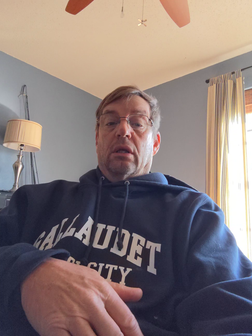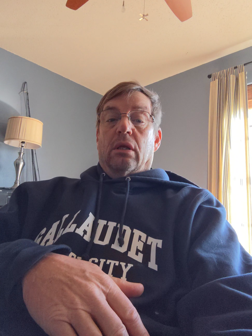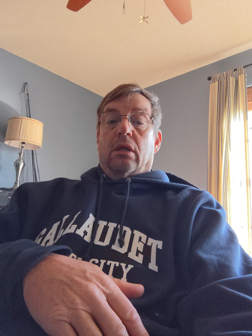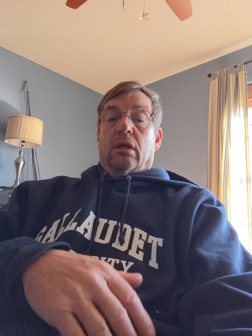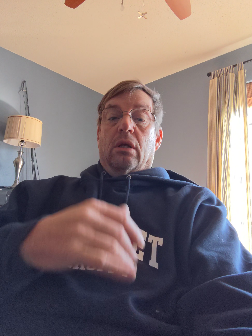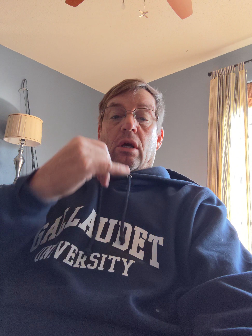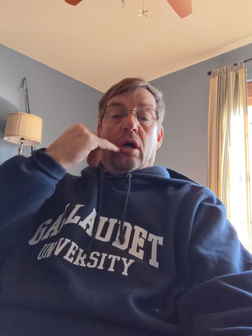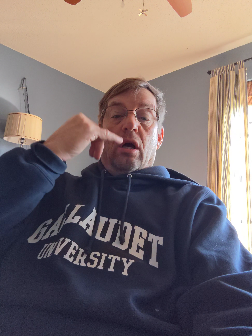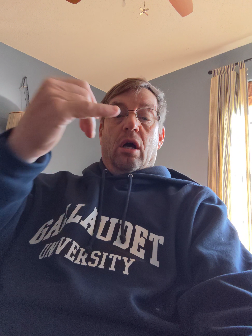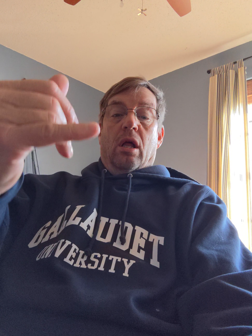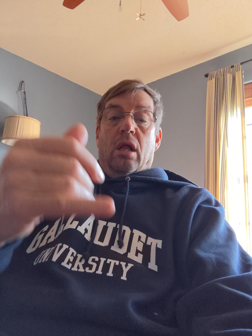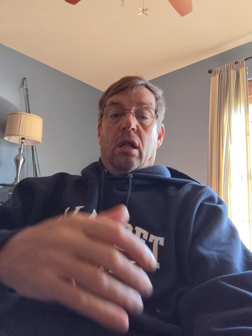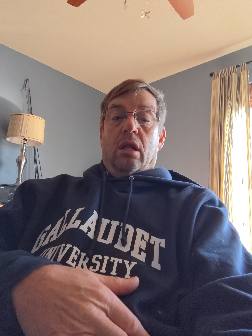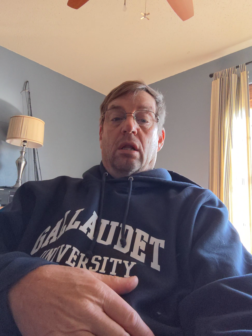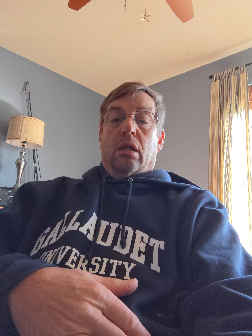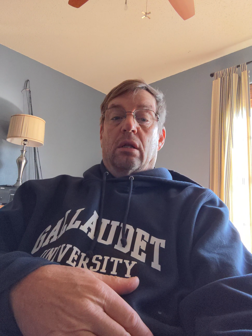call on the phone